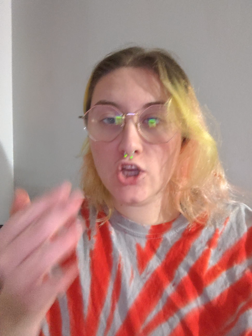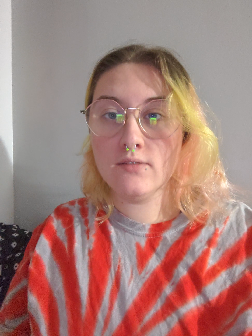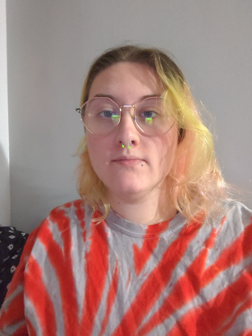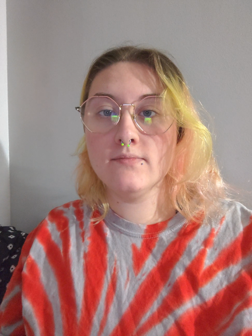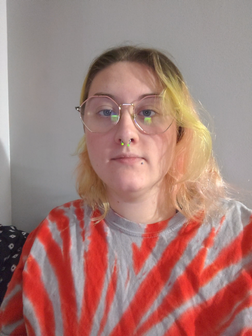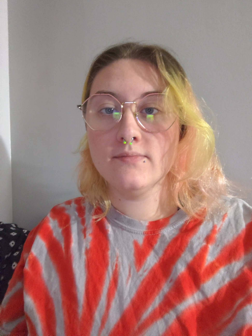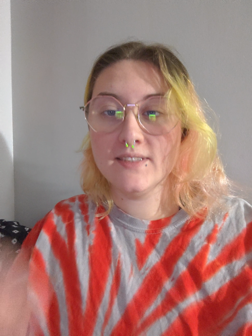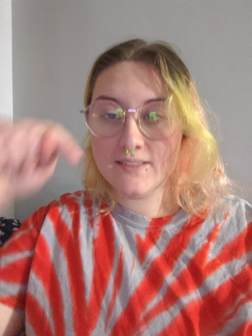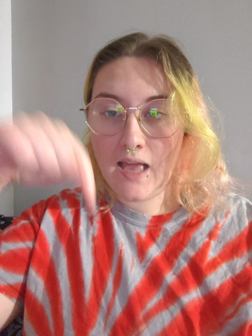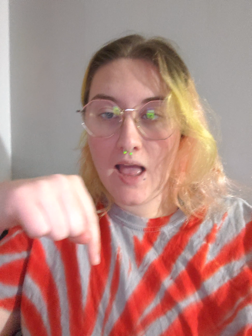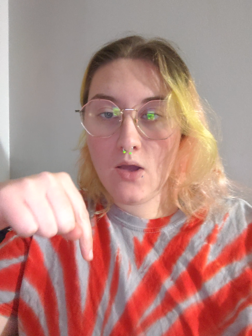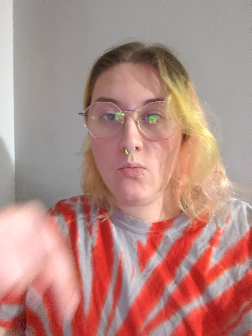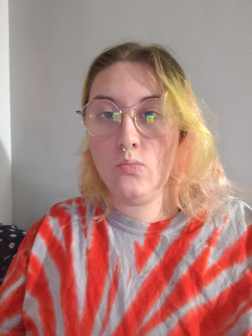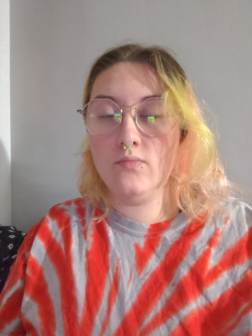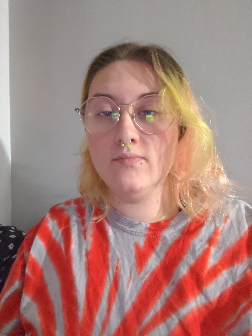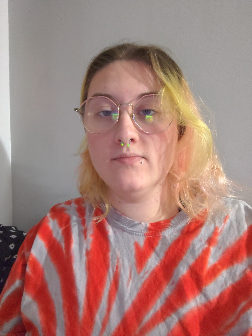down